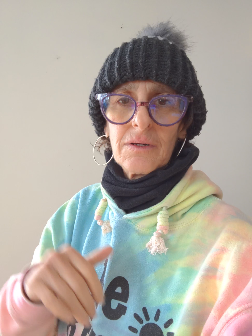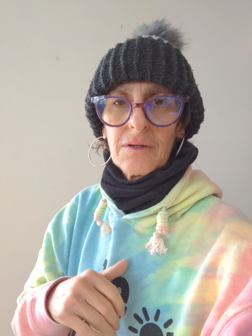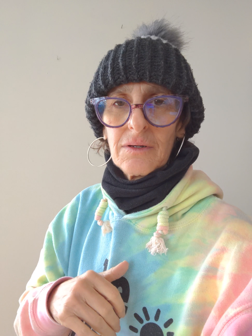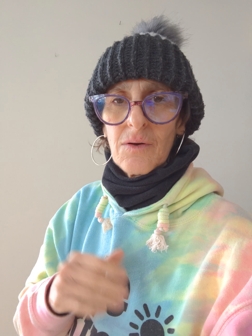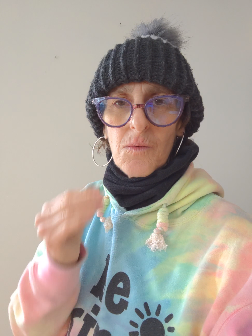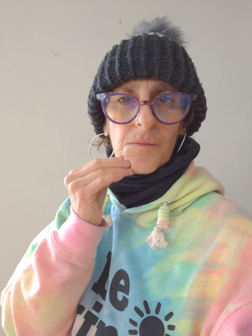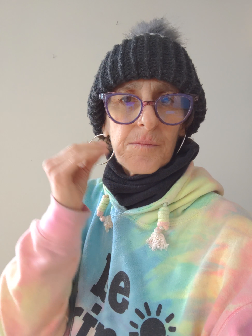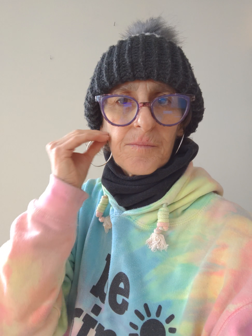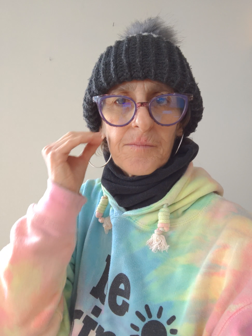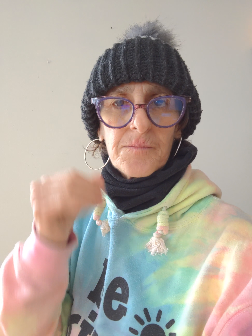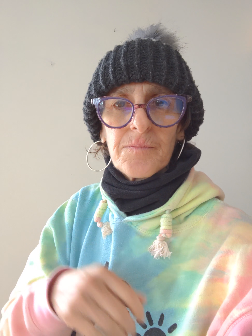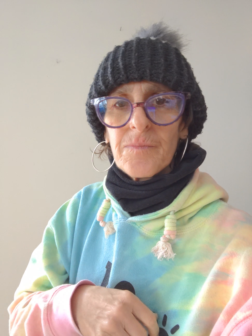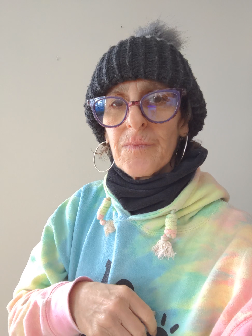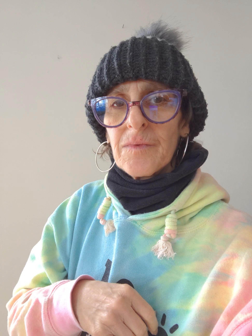home